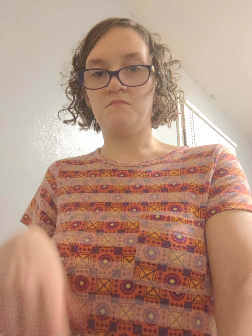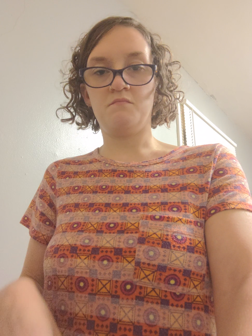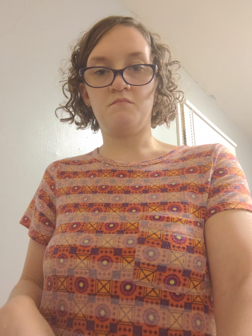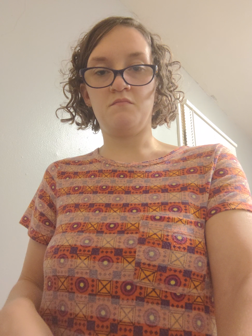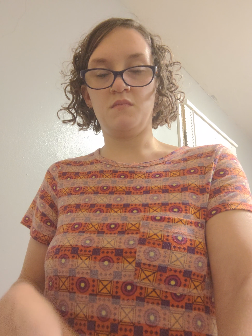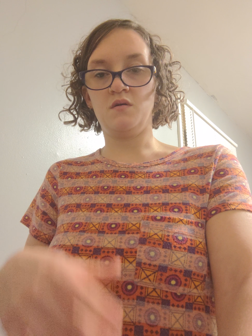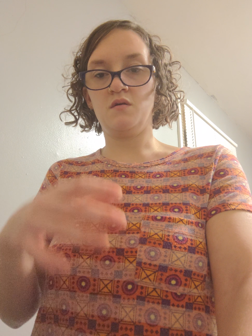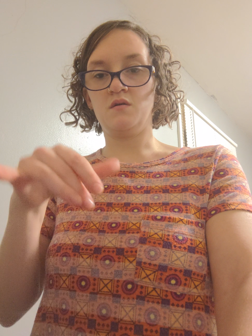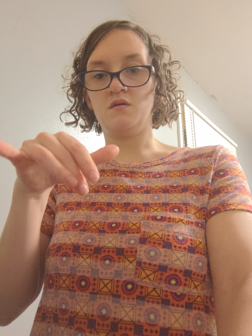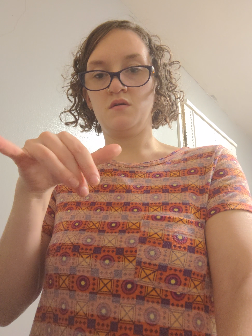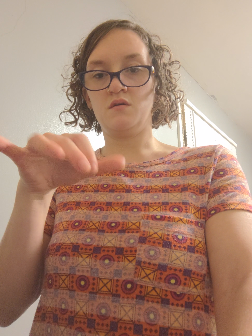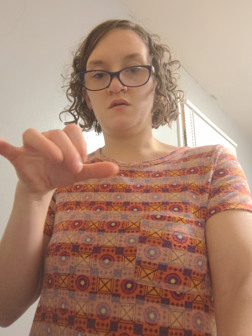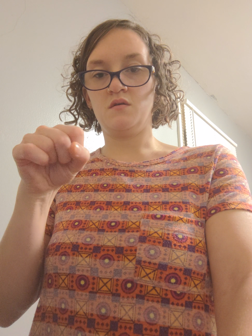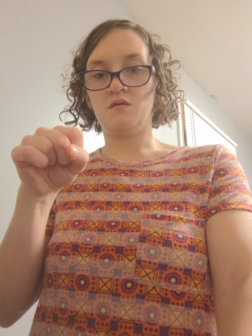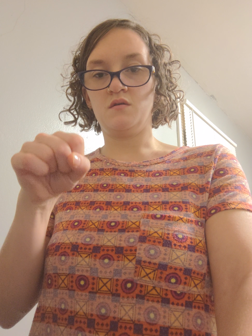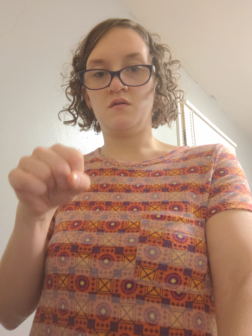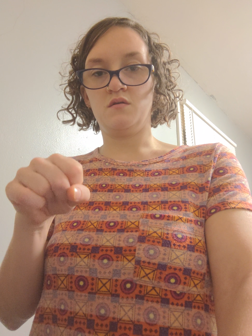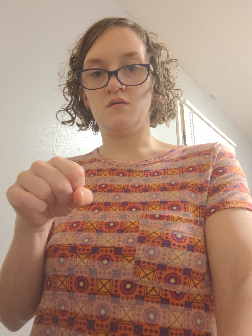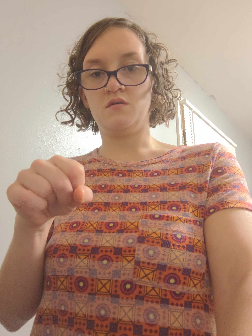yes